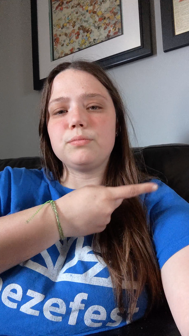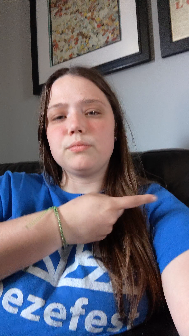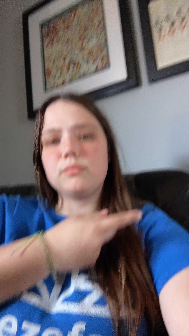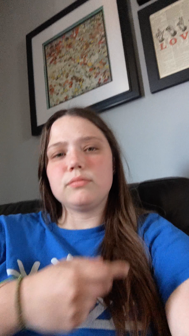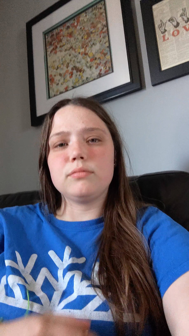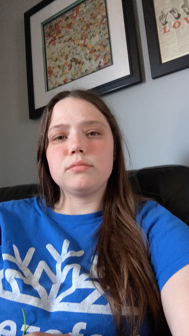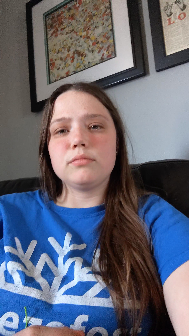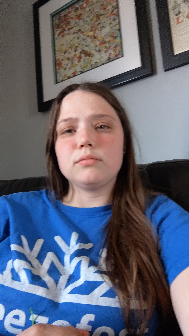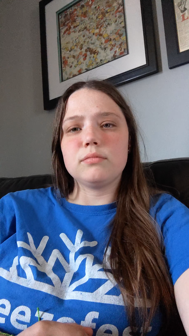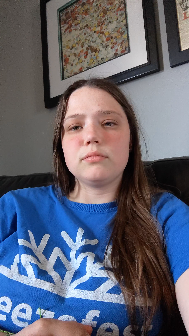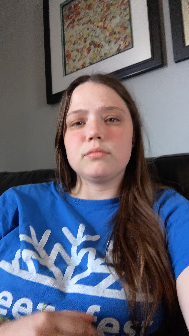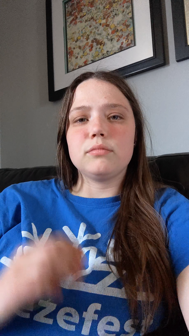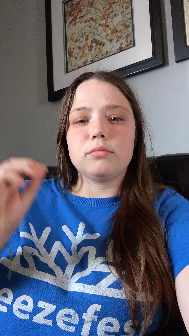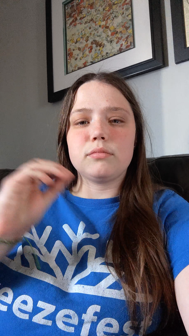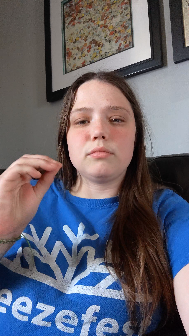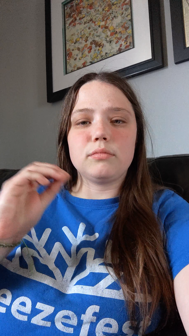more